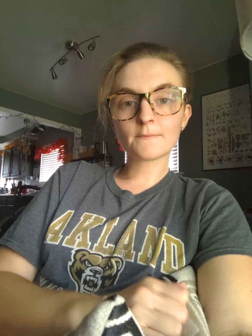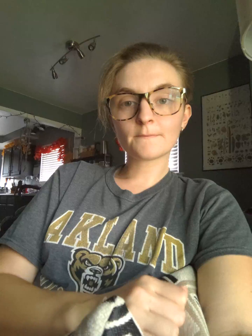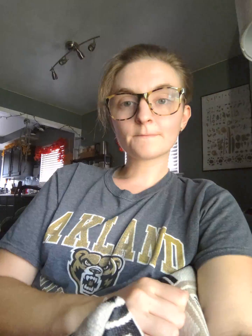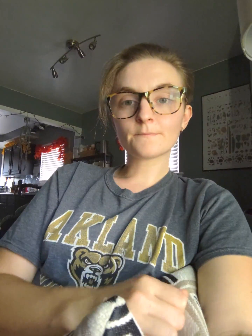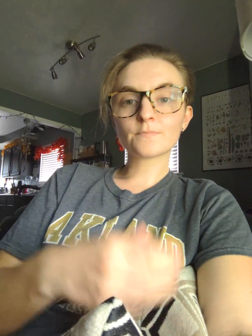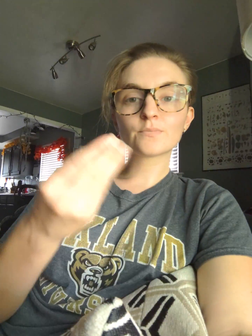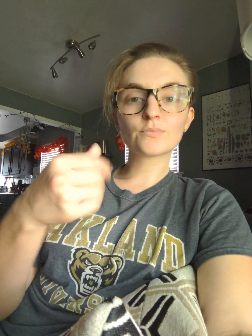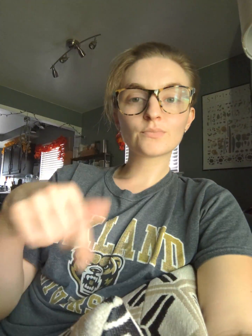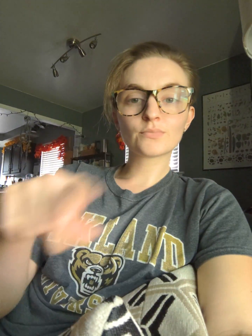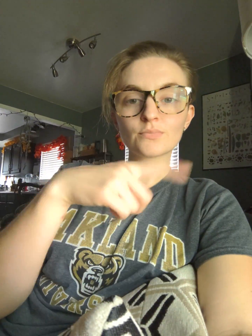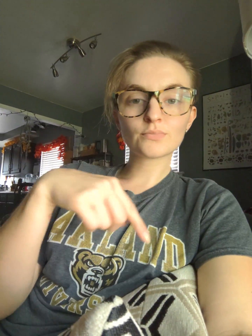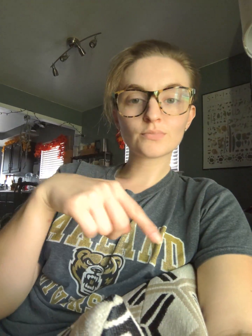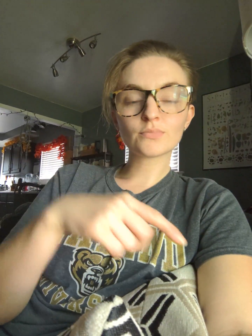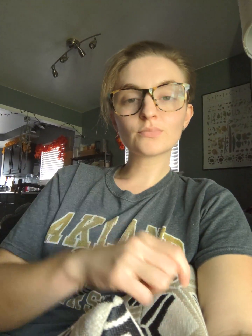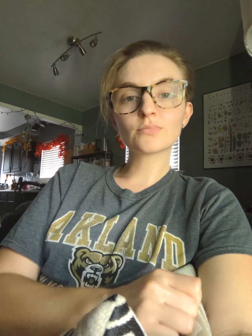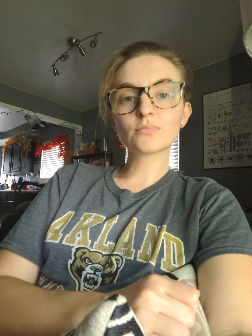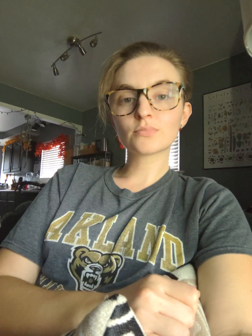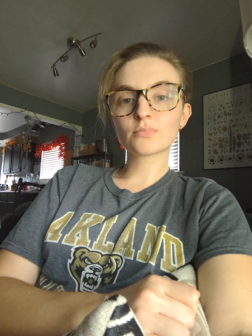around